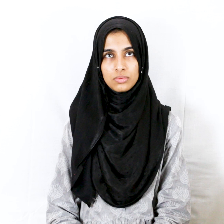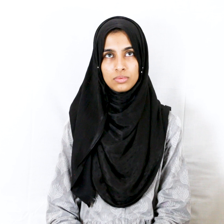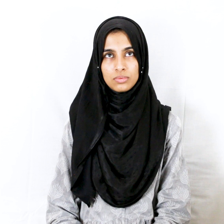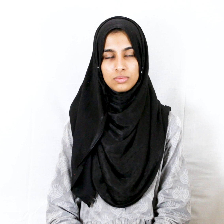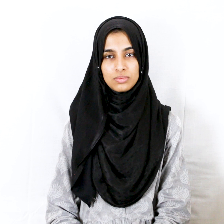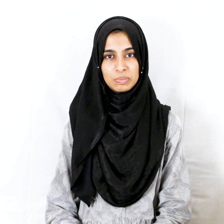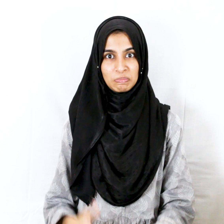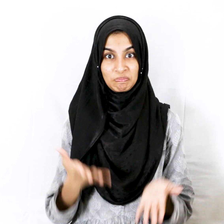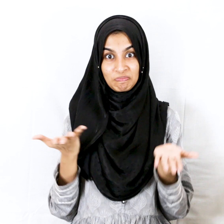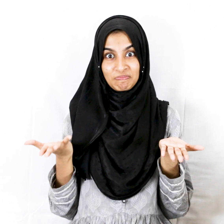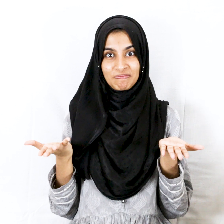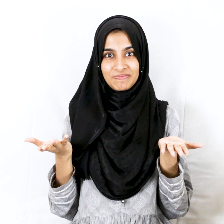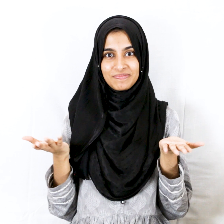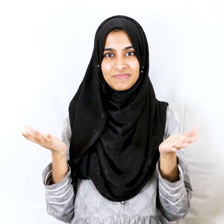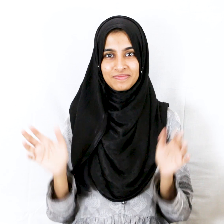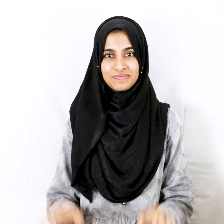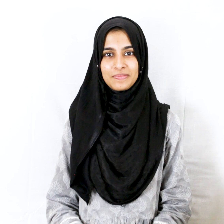surprise